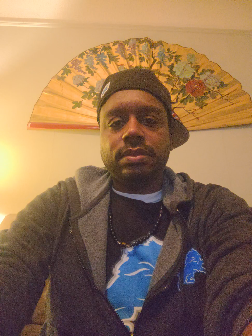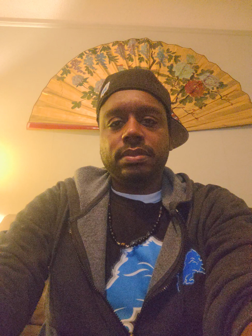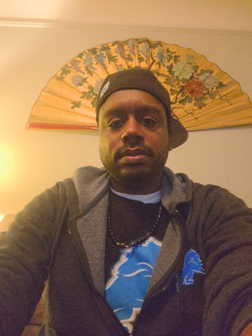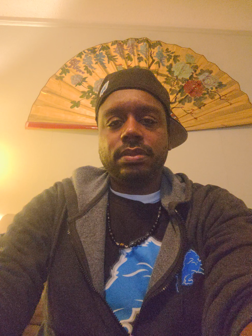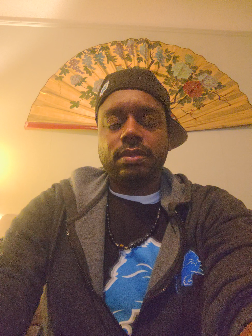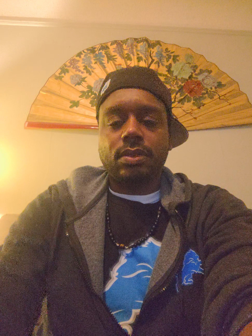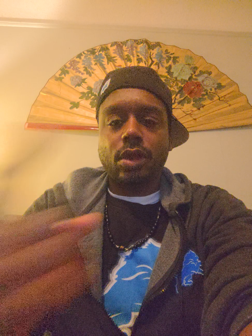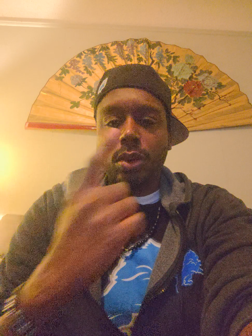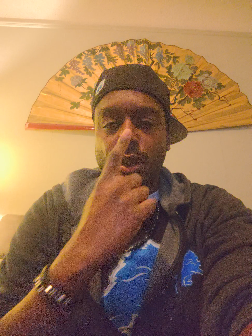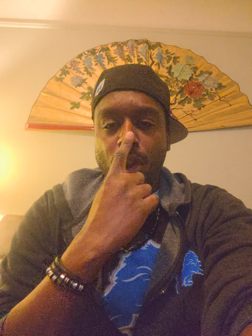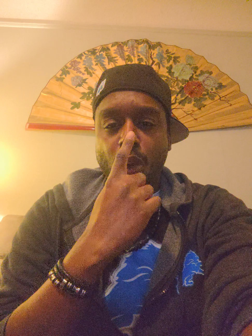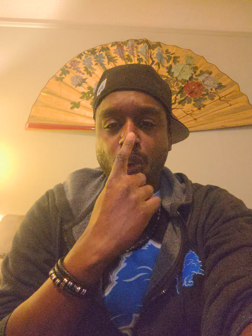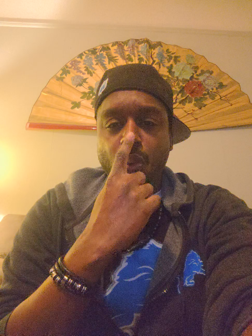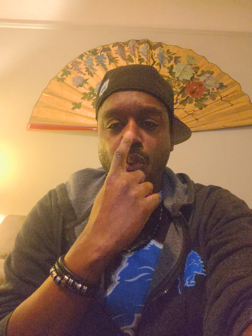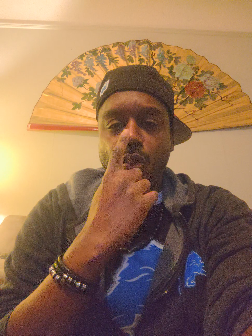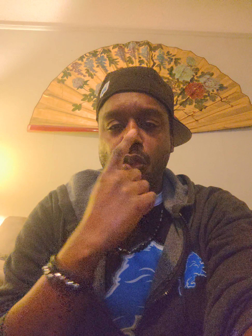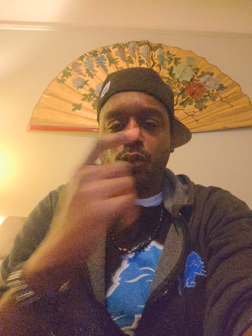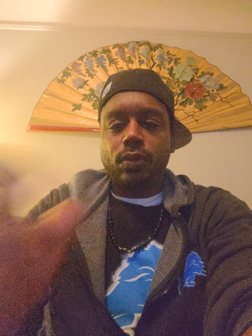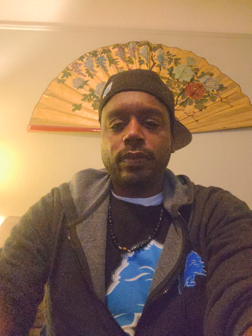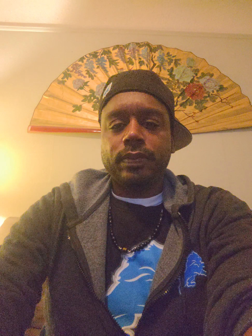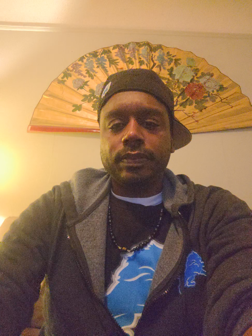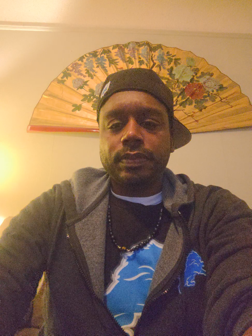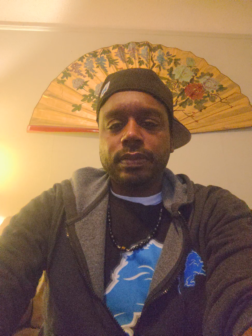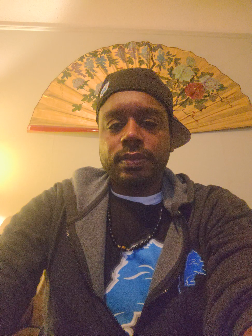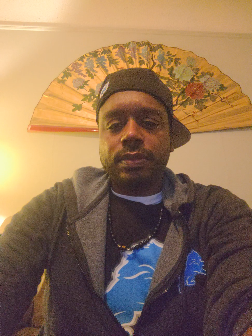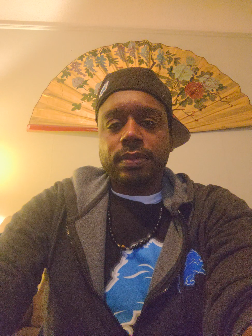nose